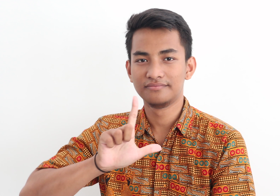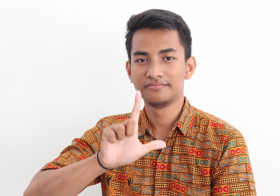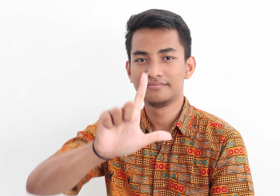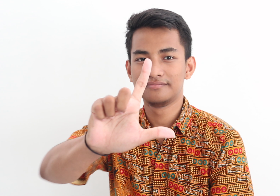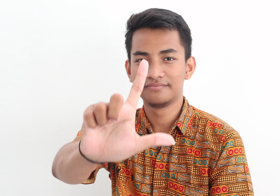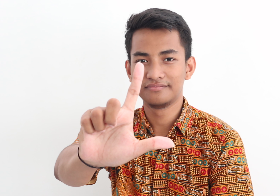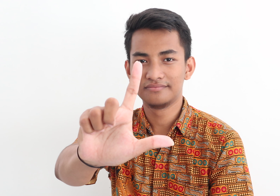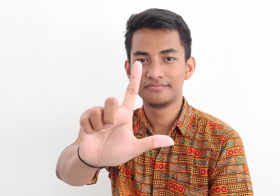L